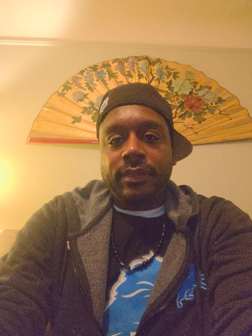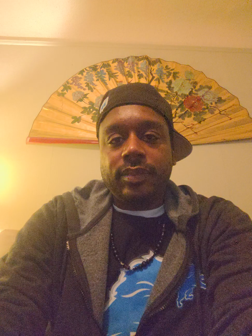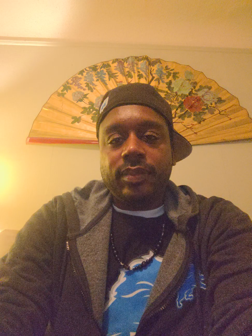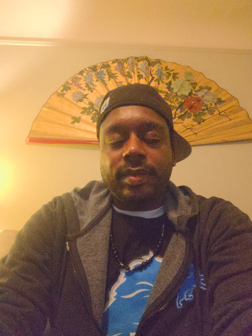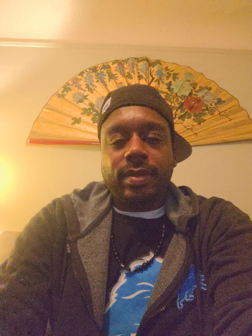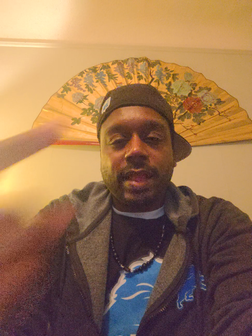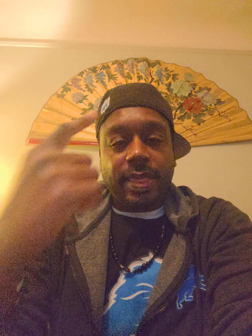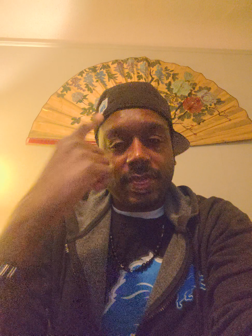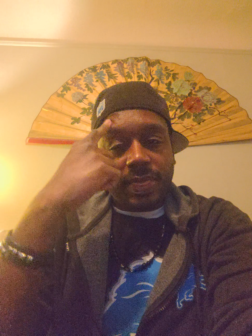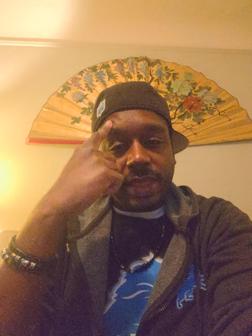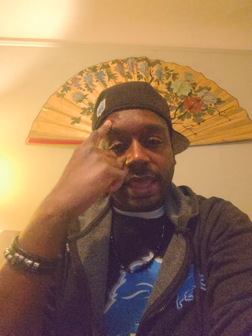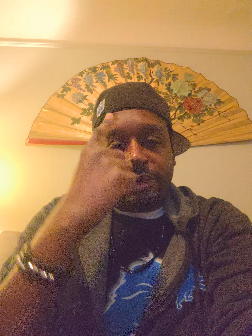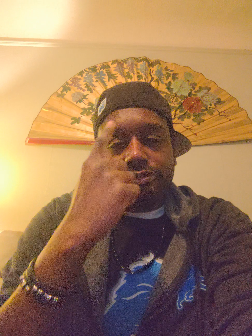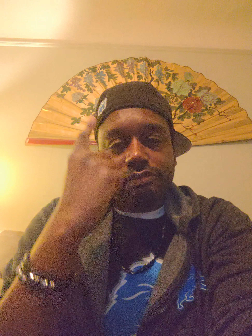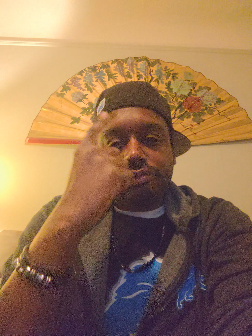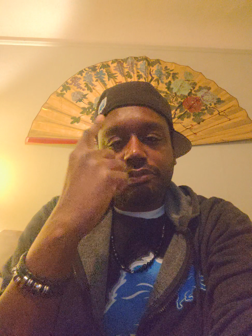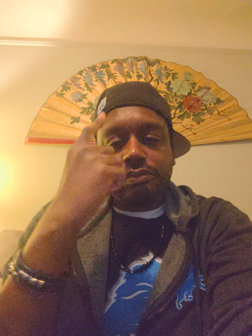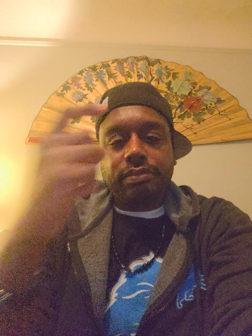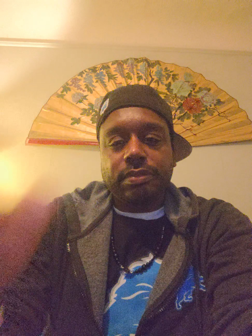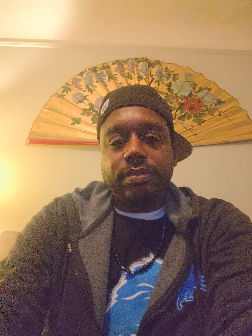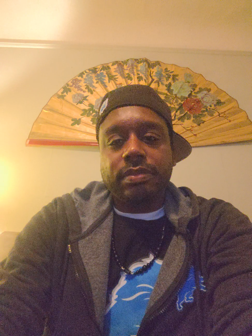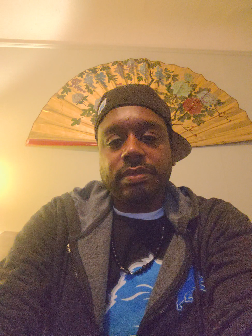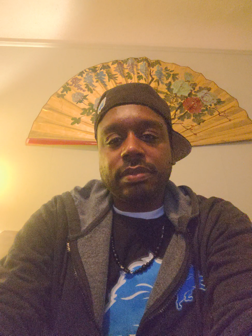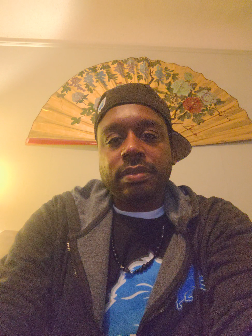think